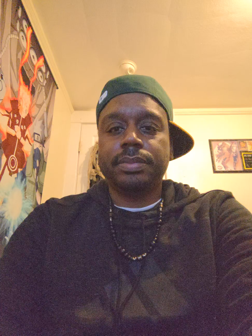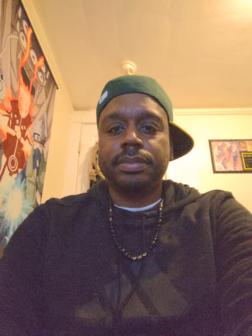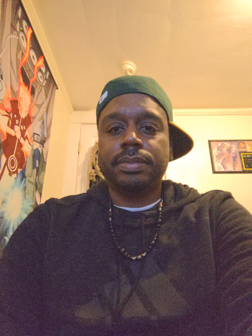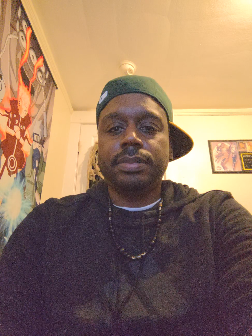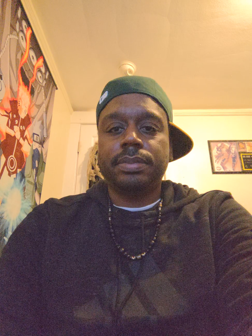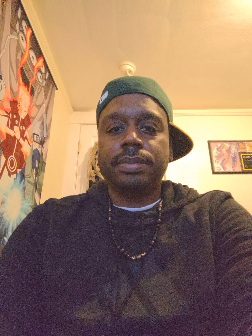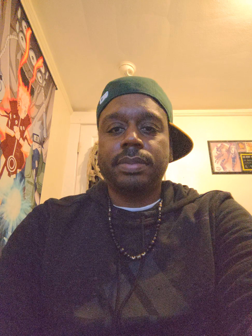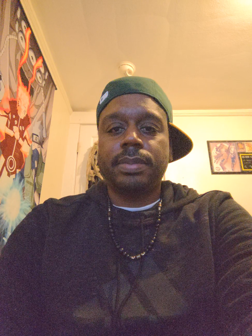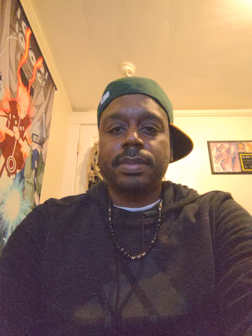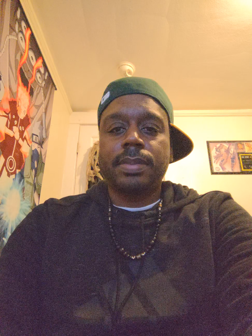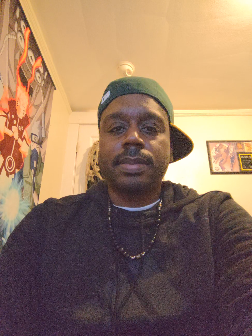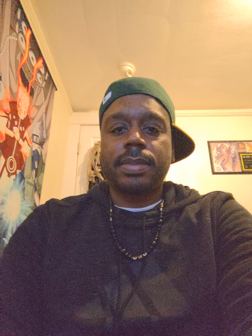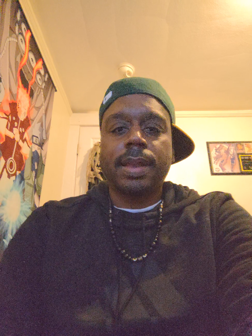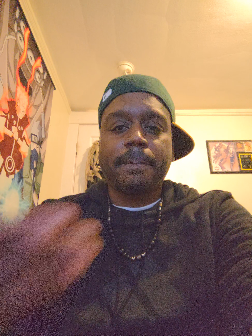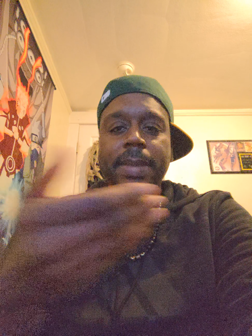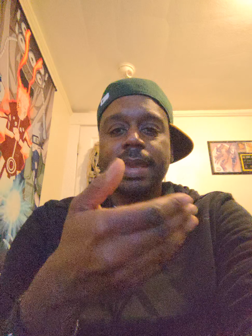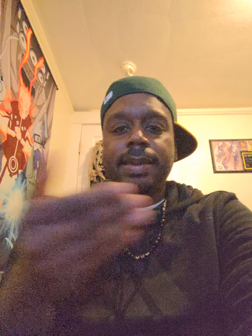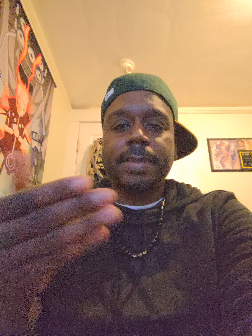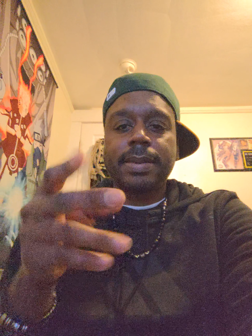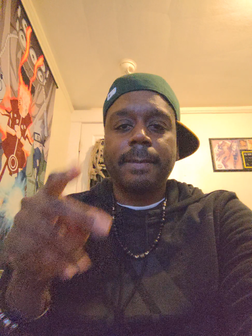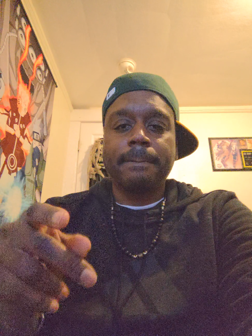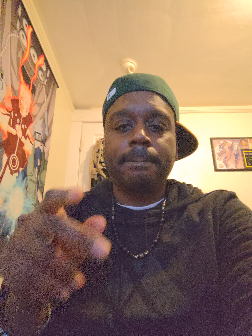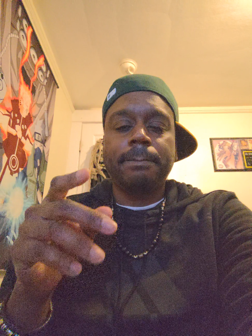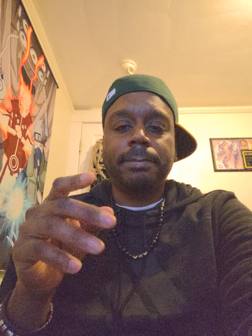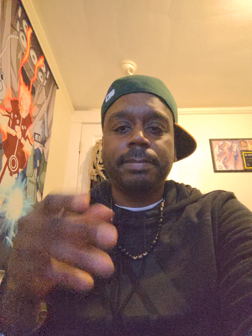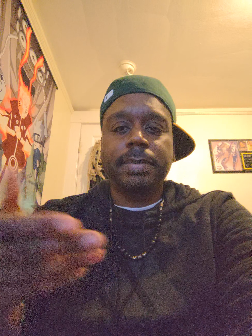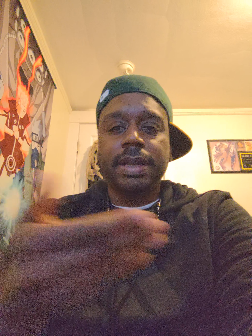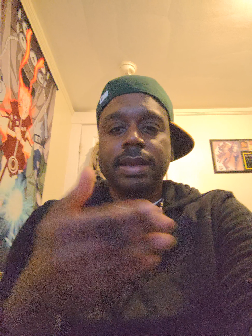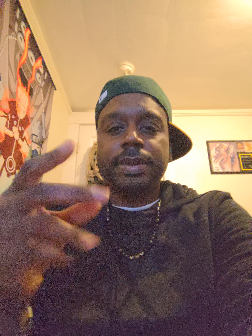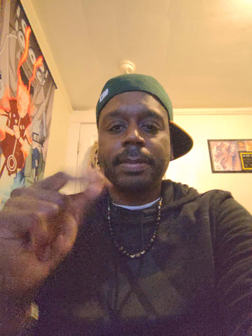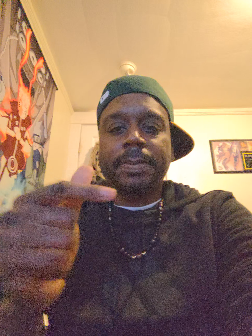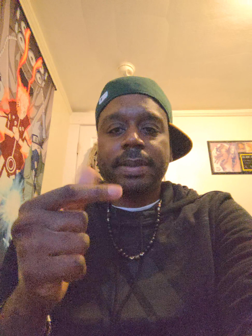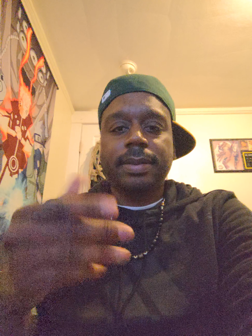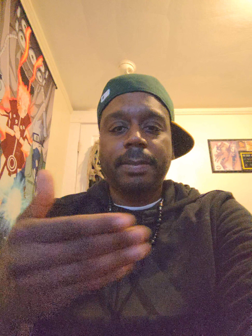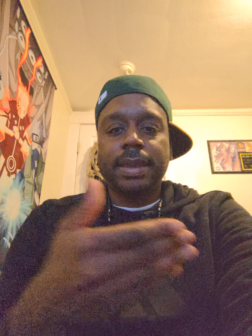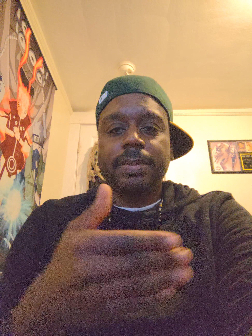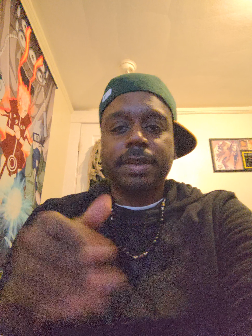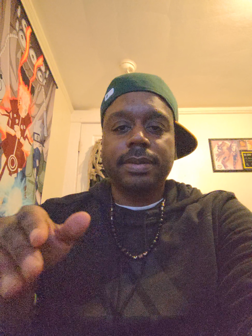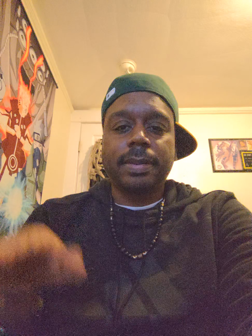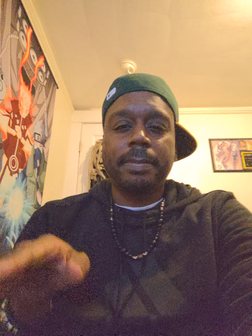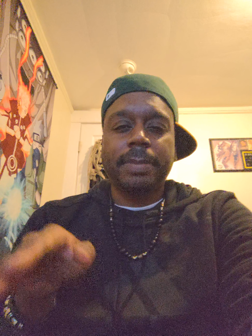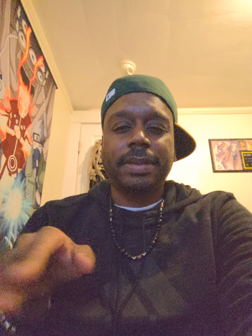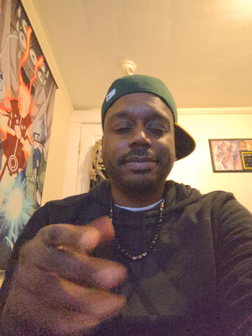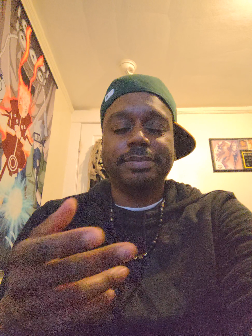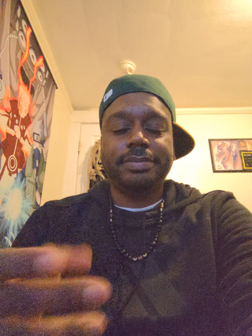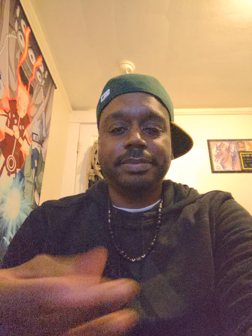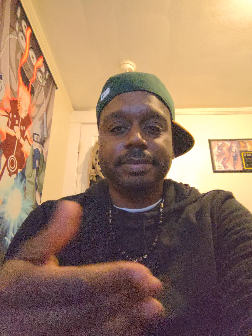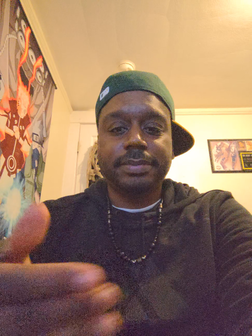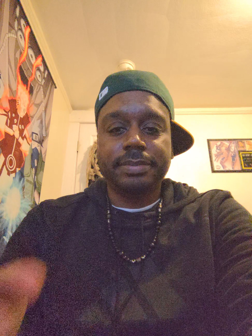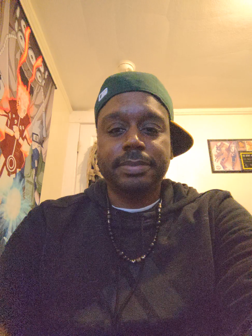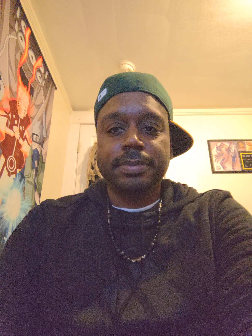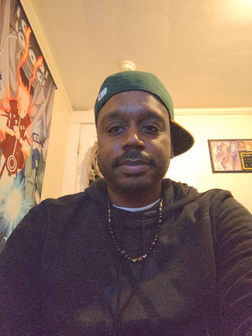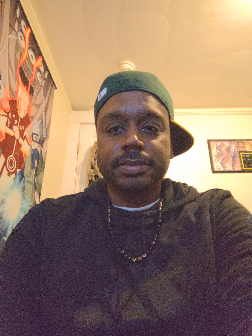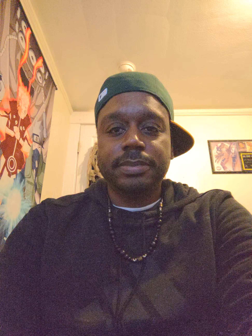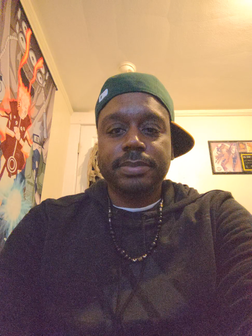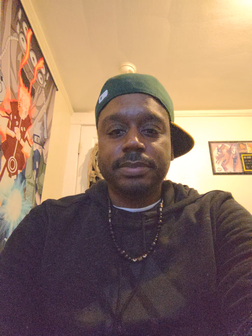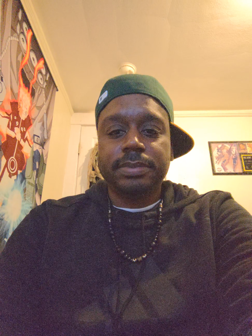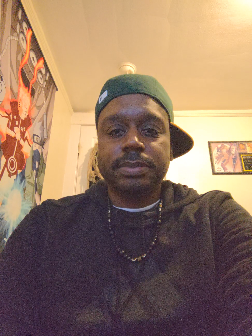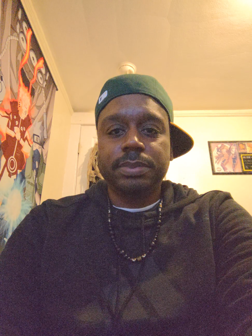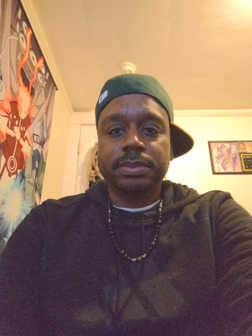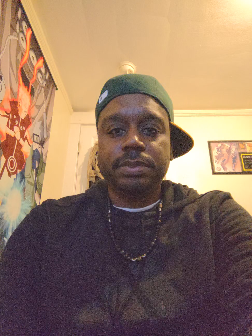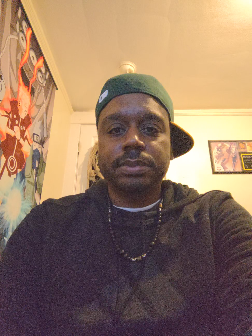puppy